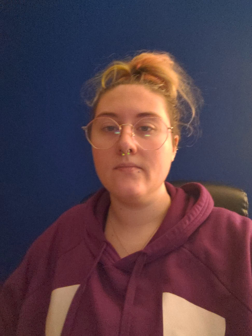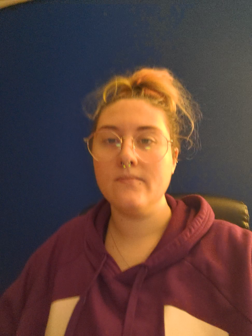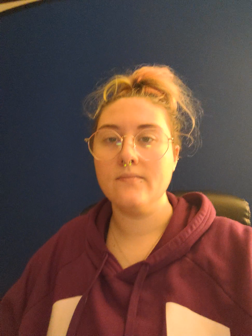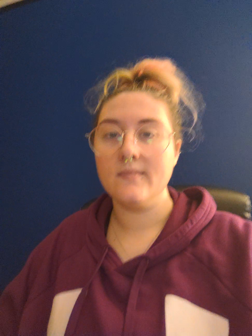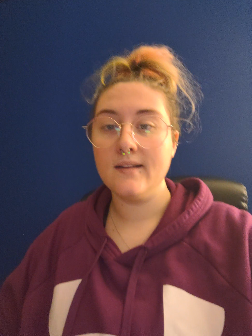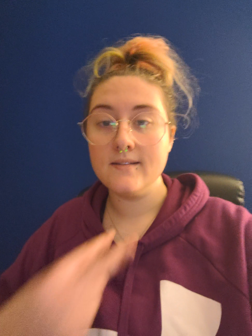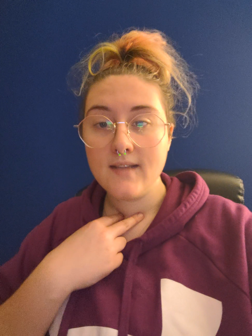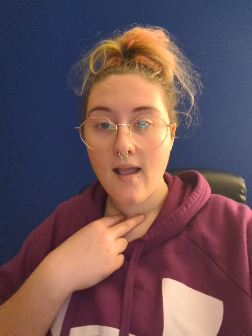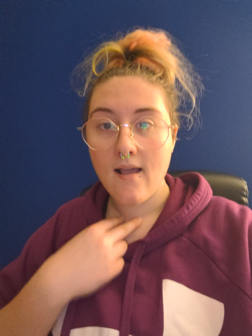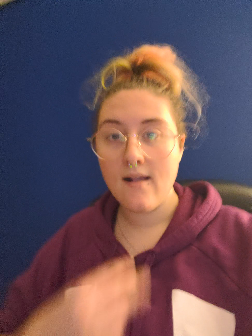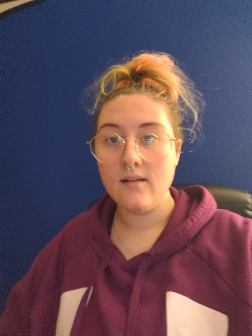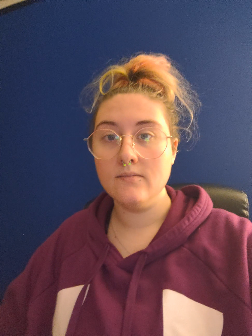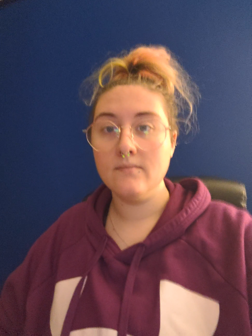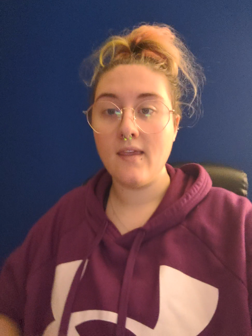stuck